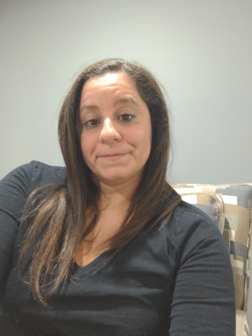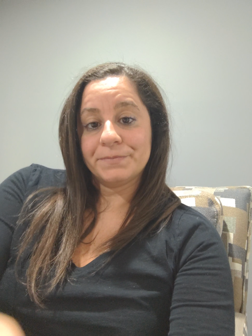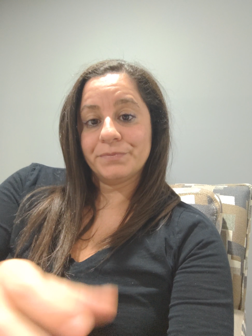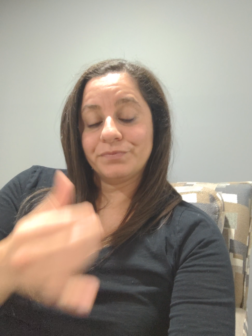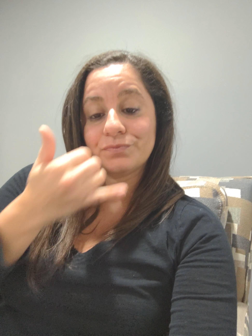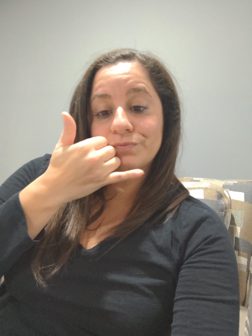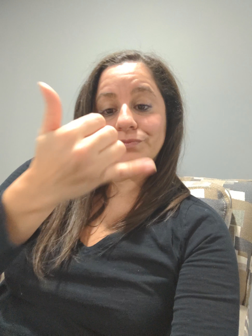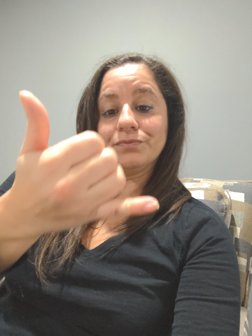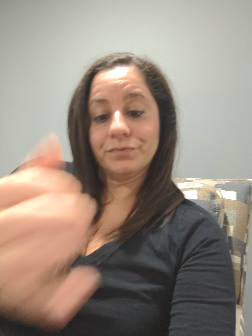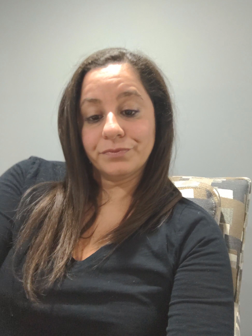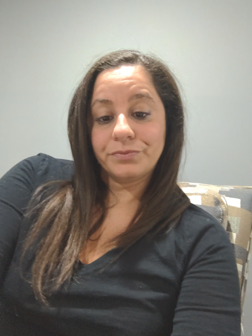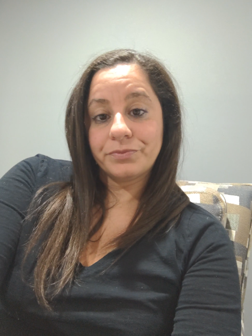call on the phone